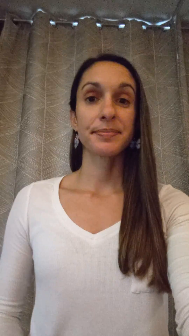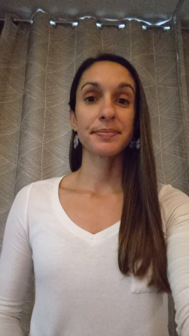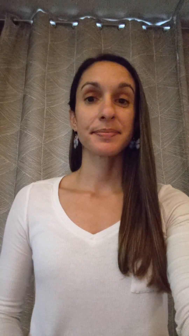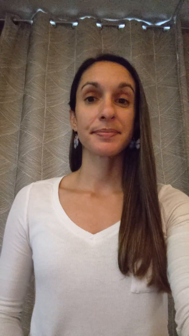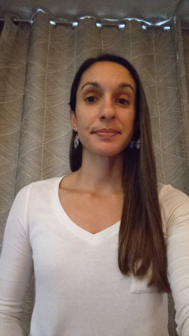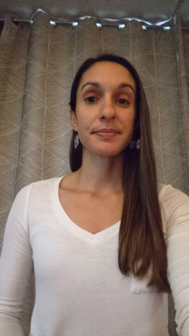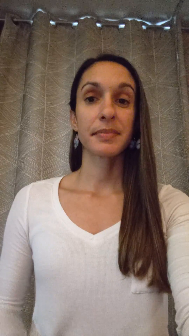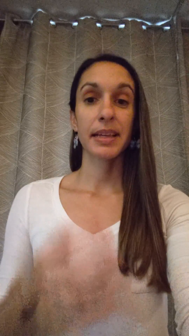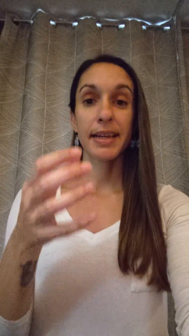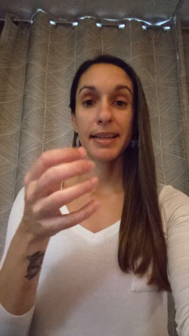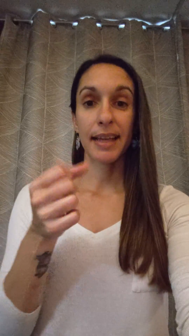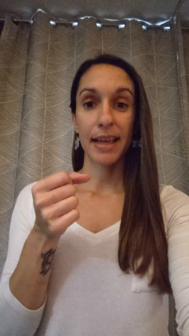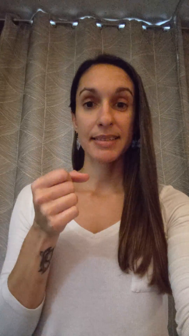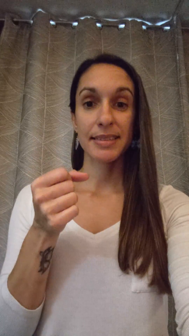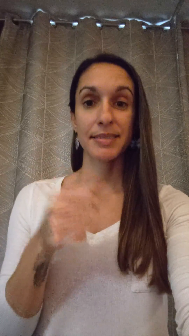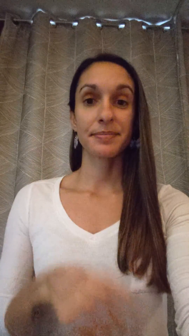get